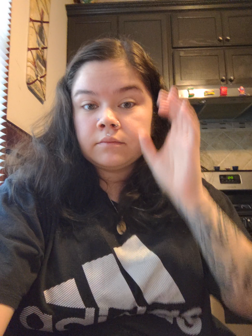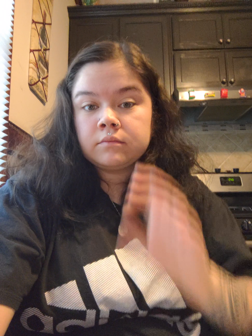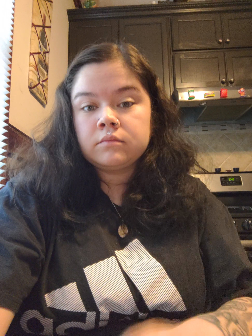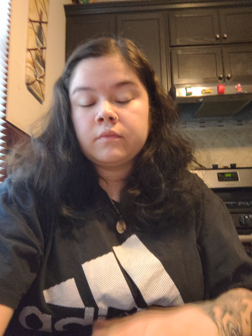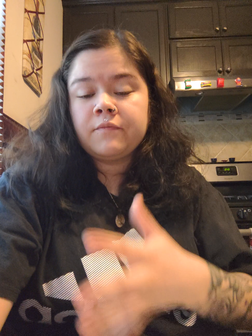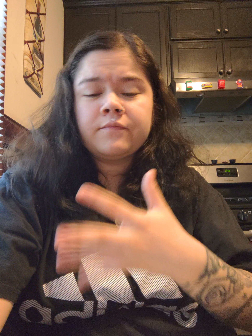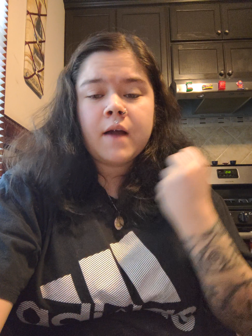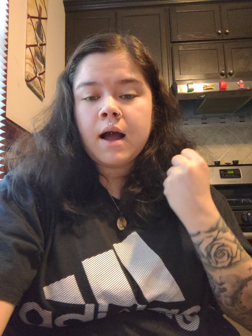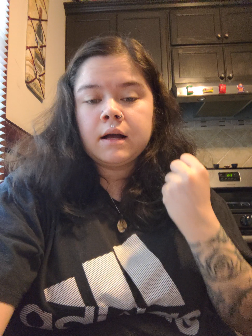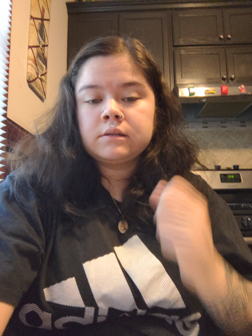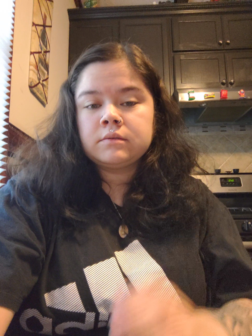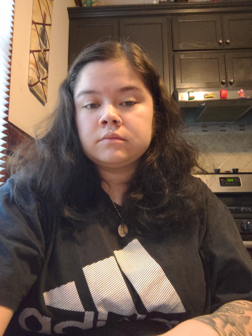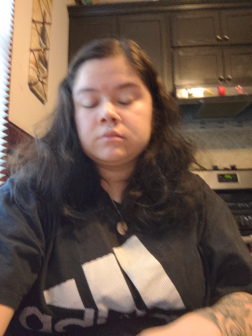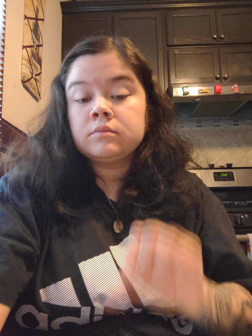fast